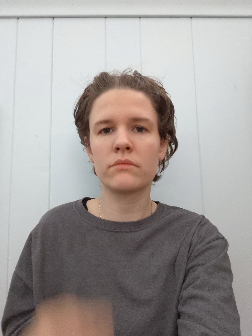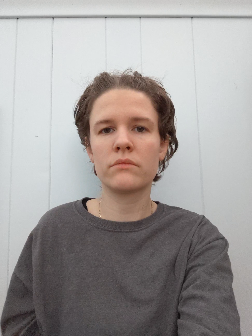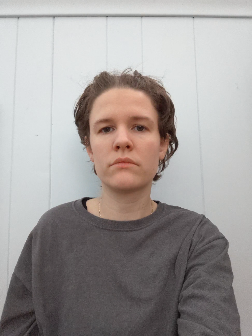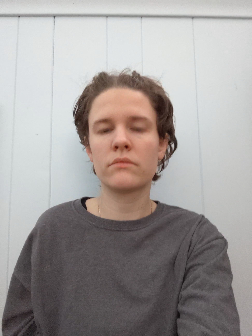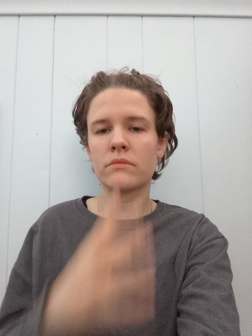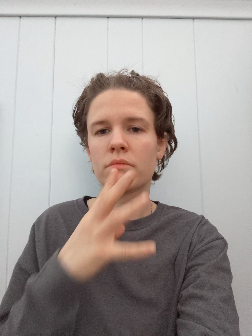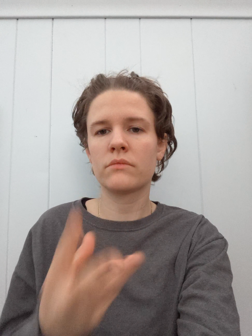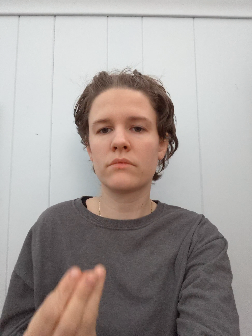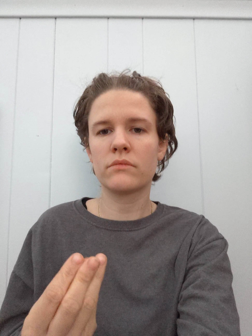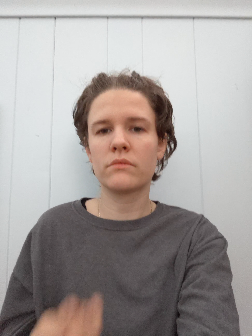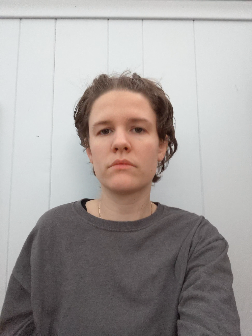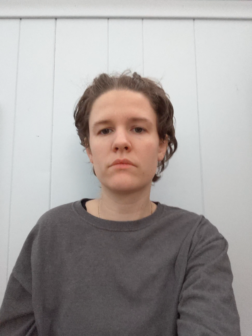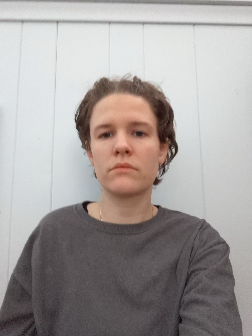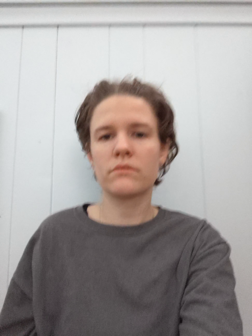wet